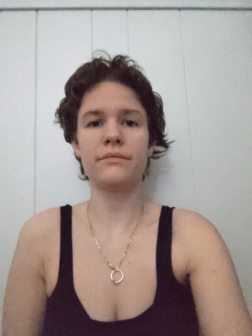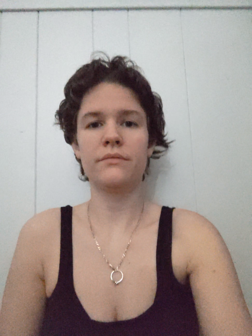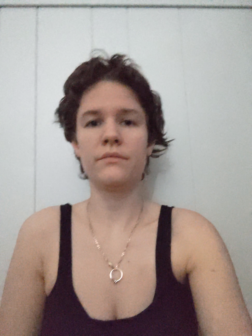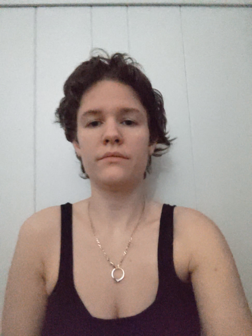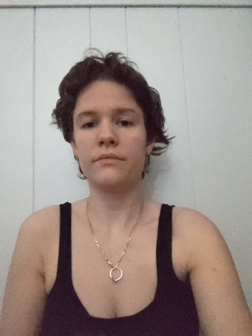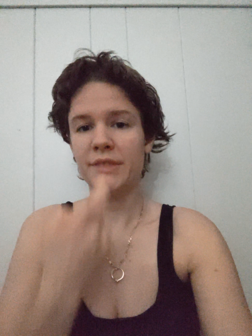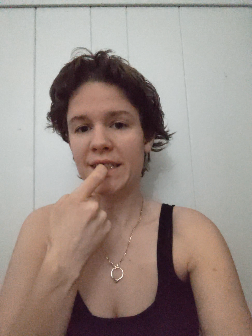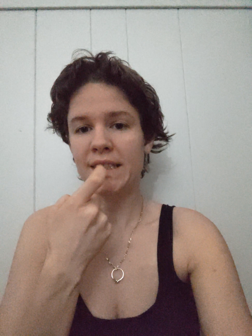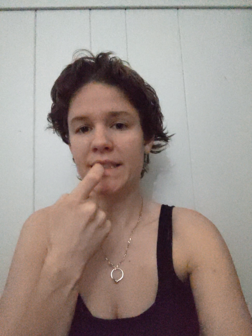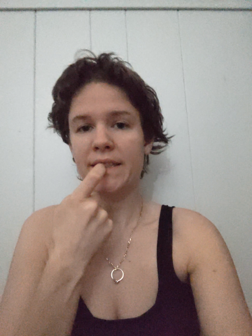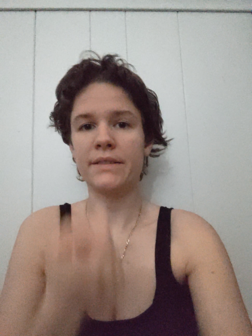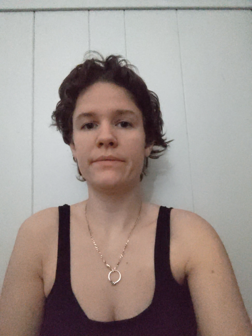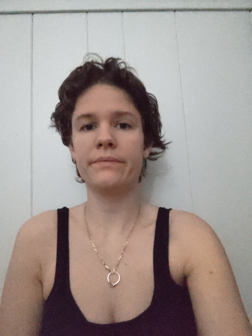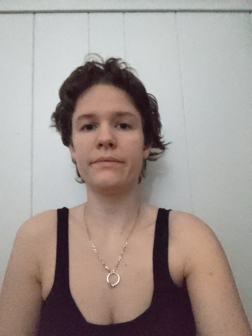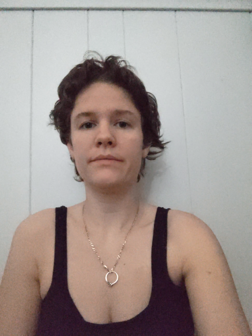window